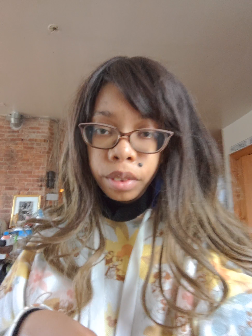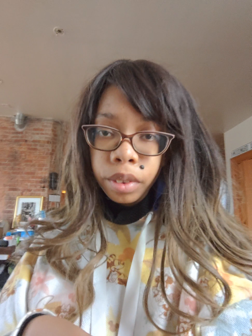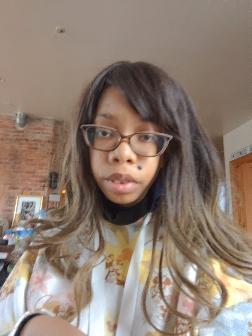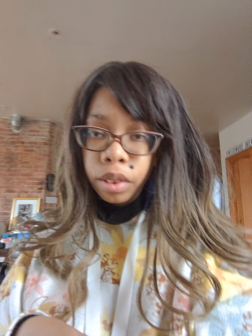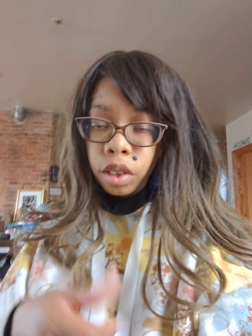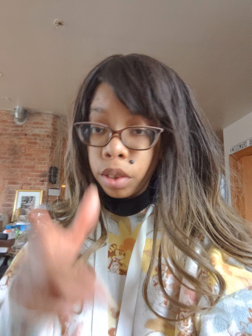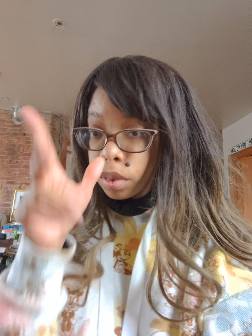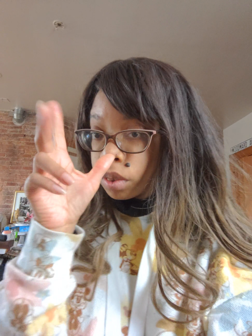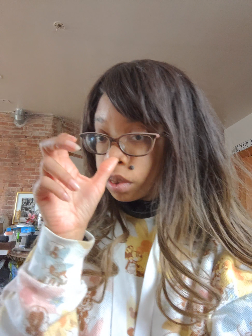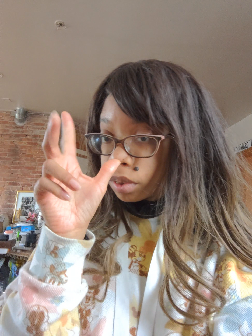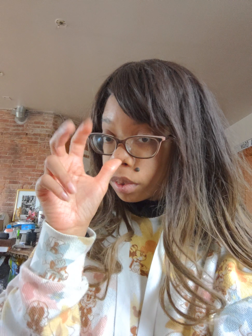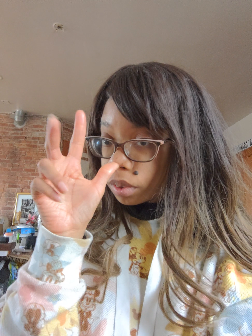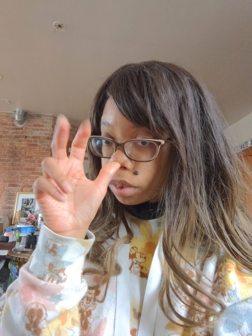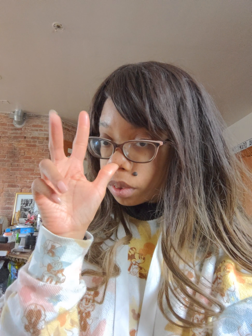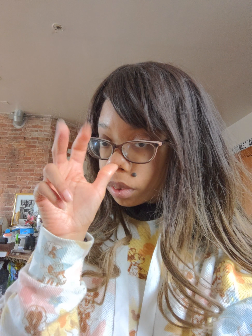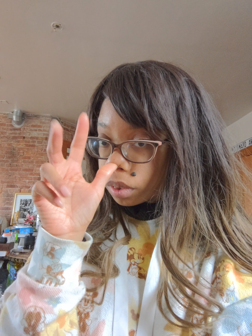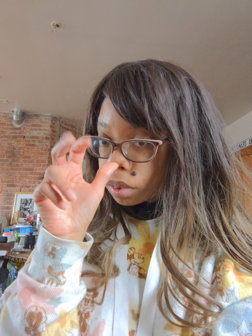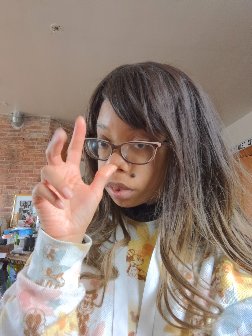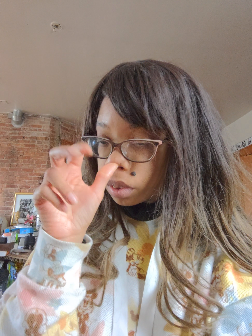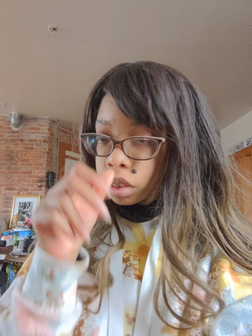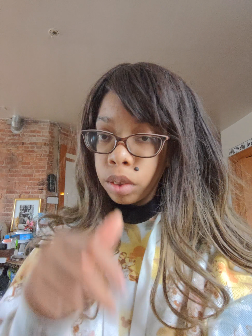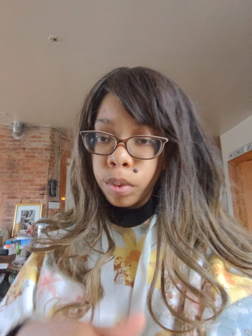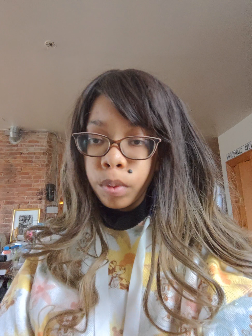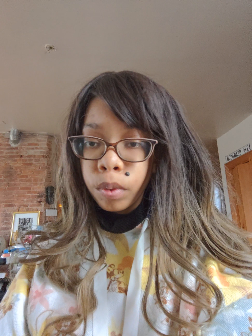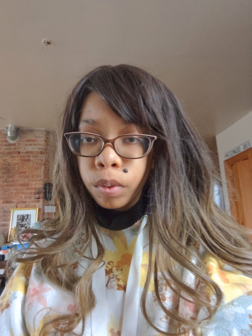bug